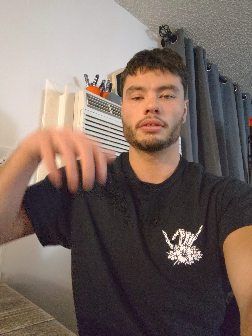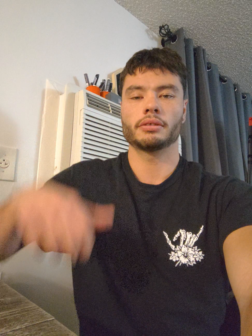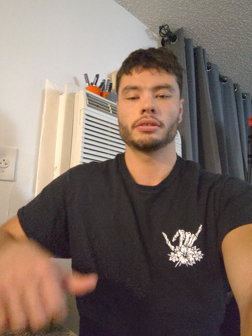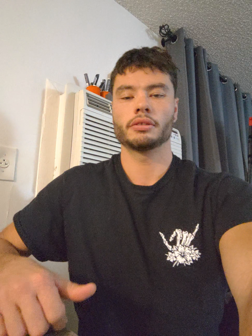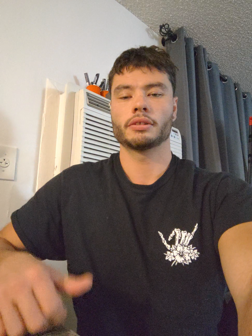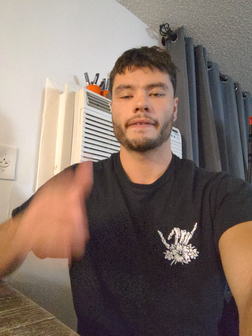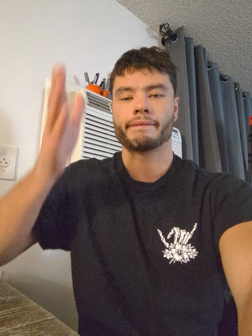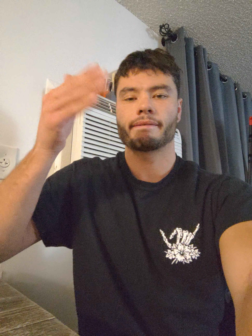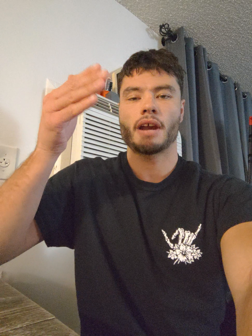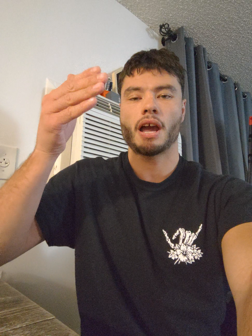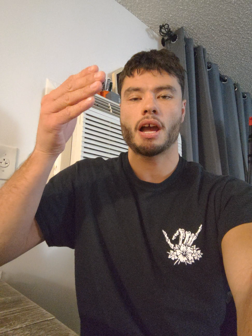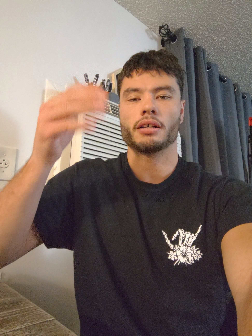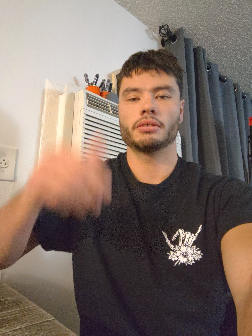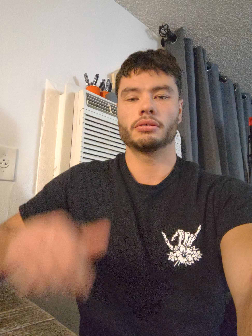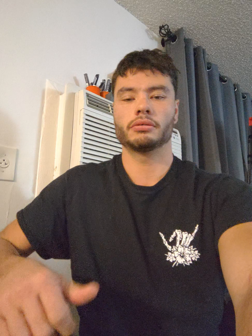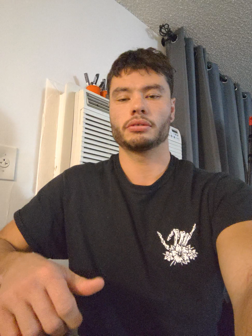flag